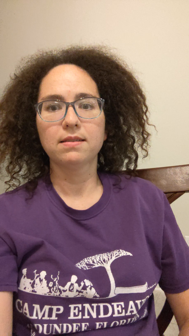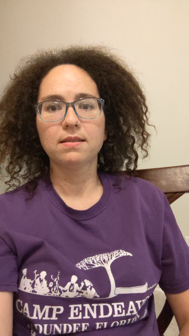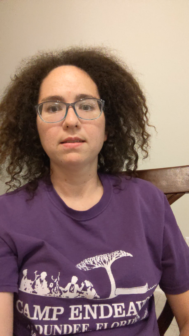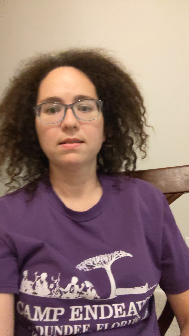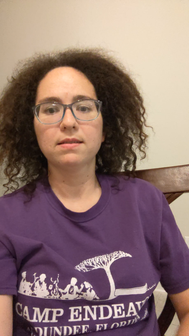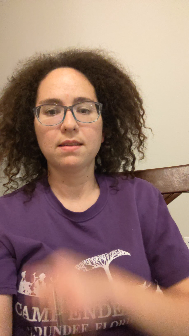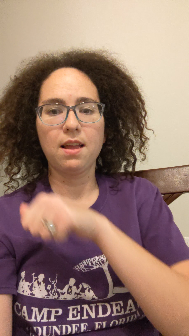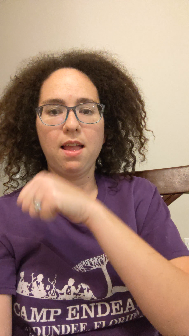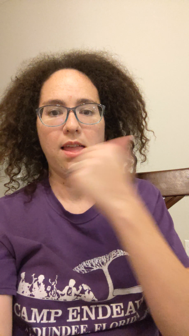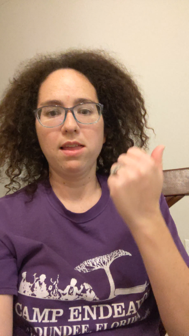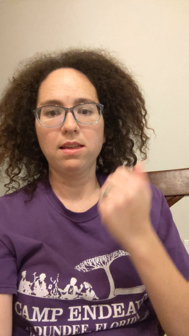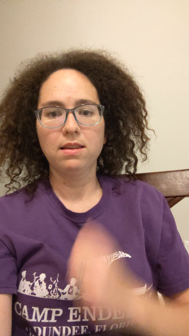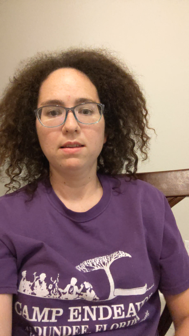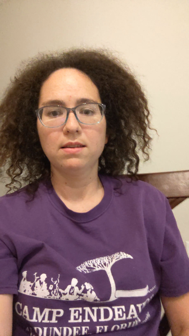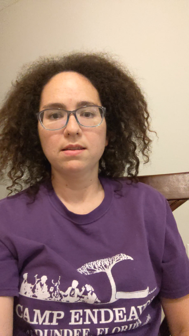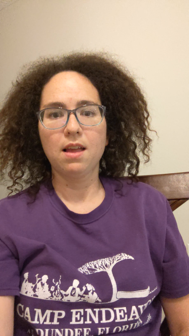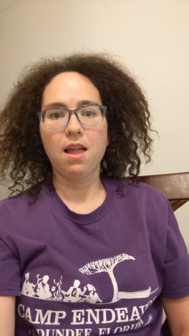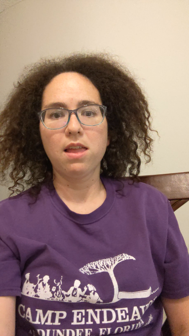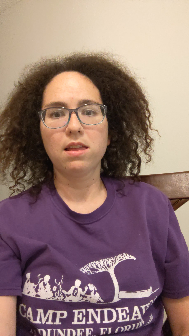other